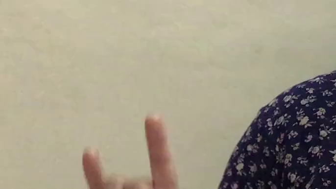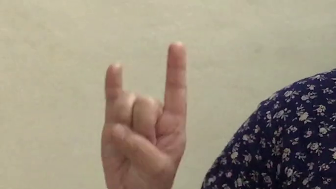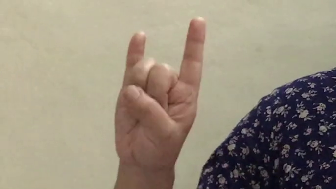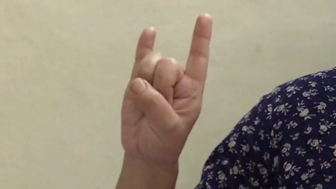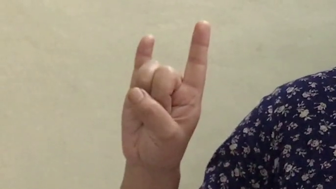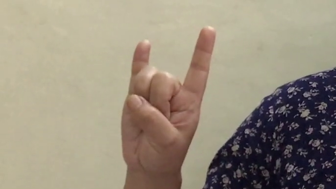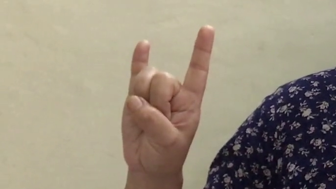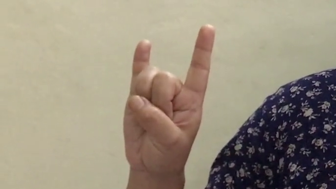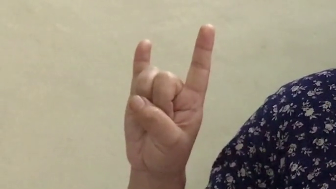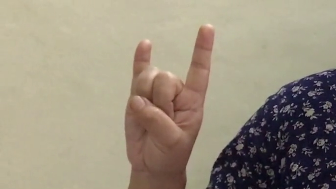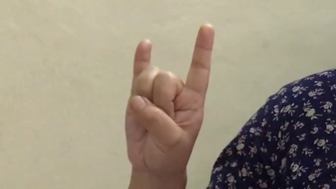झ